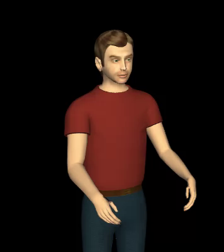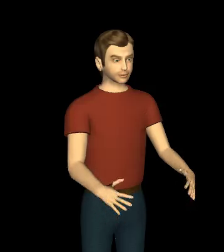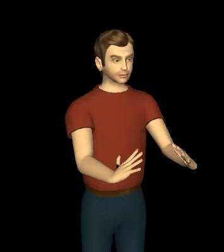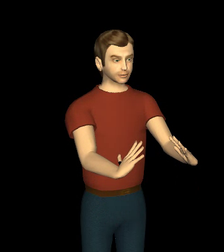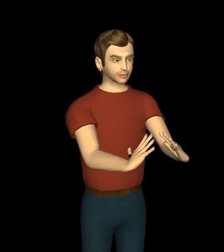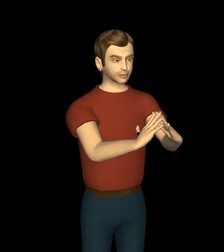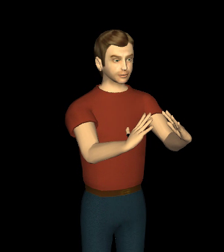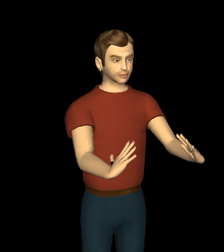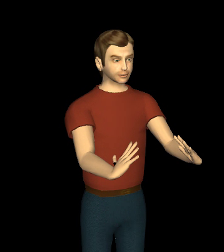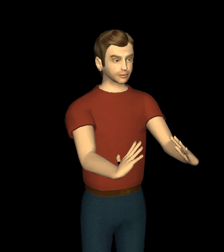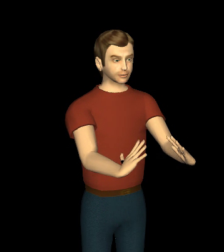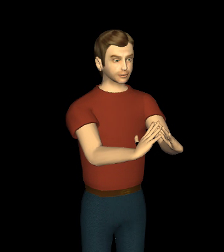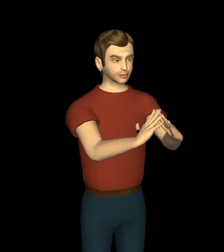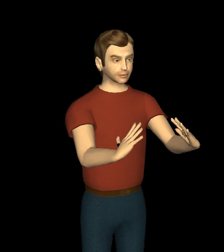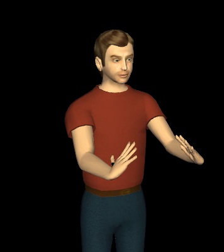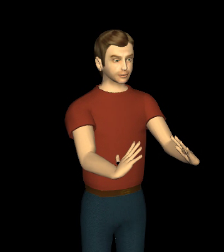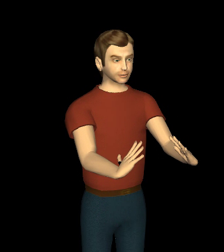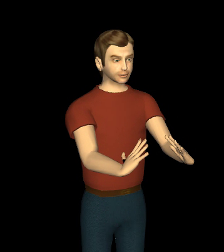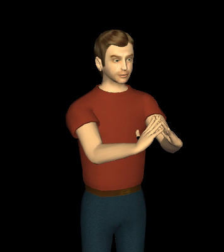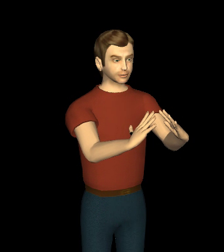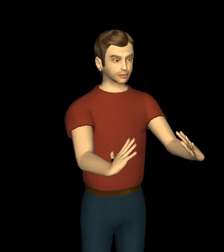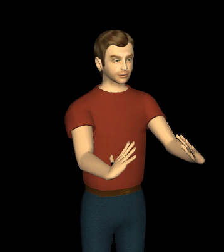معركة